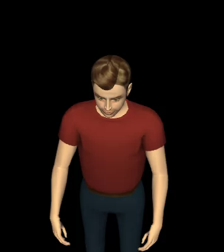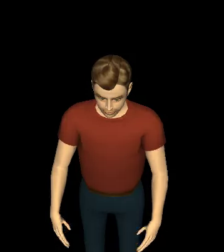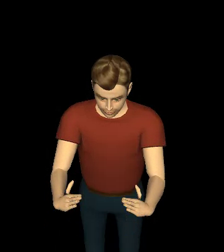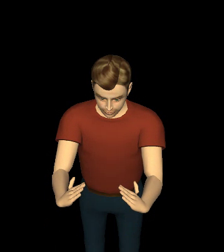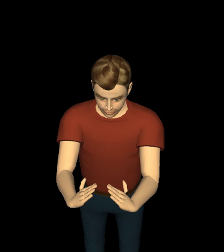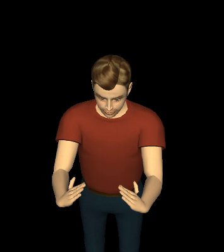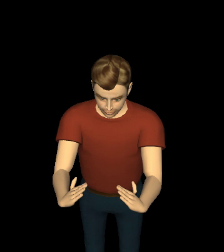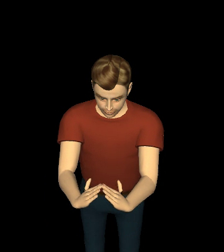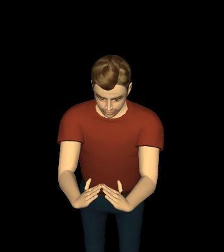بيت